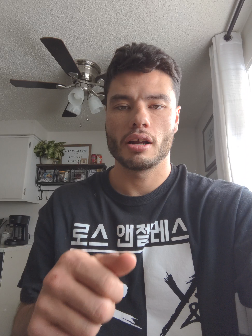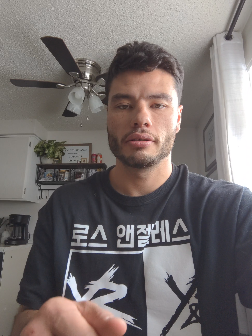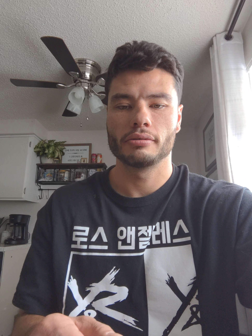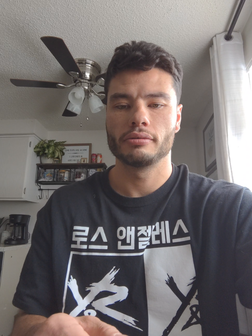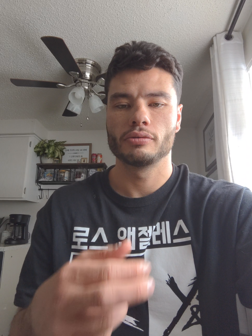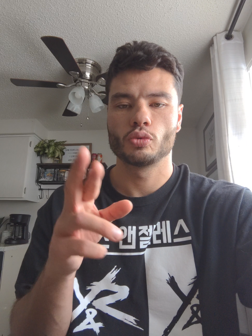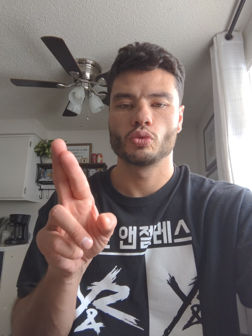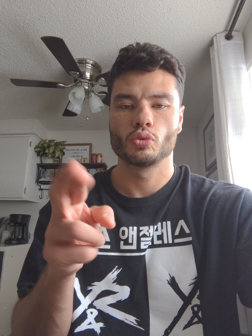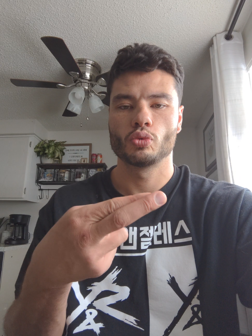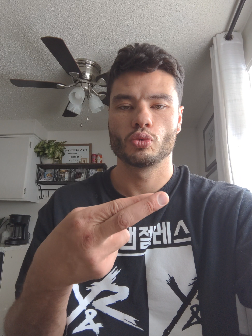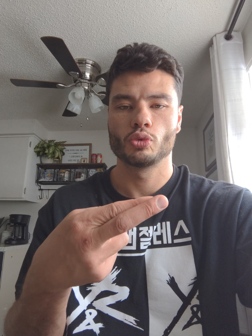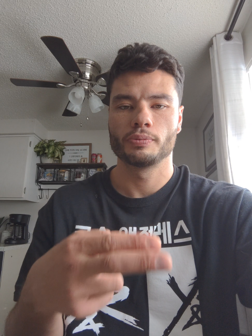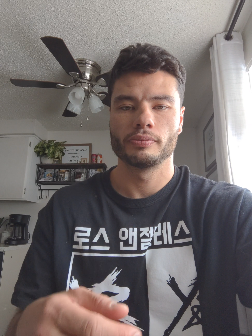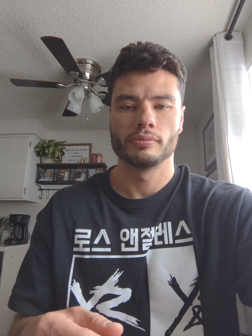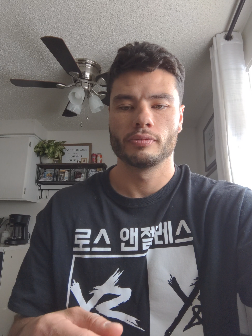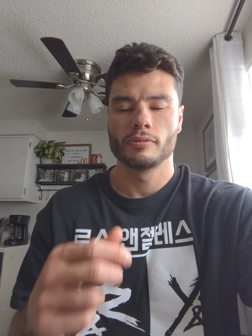room